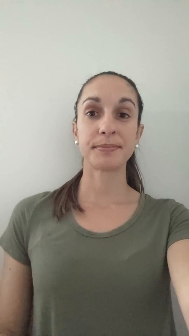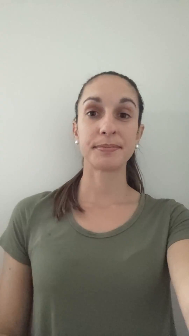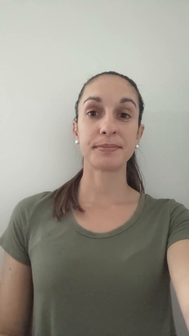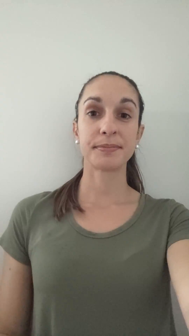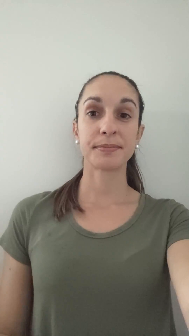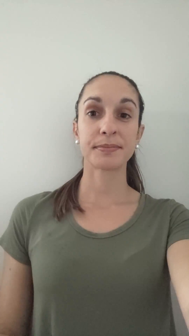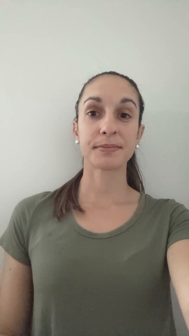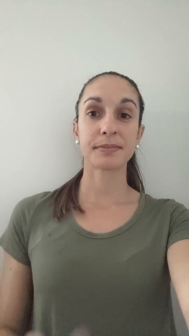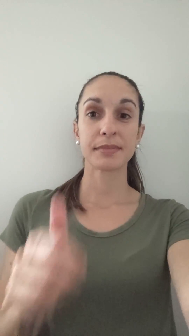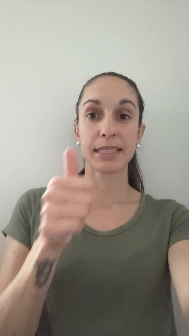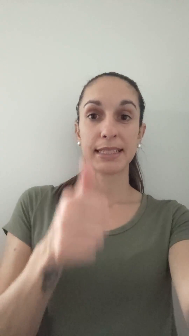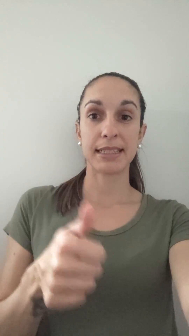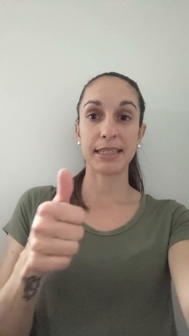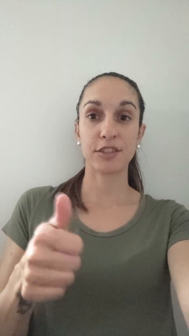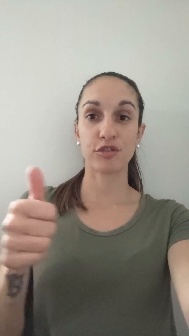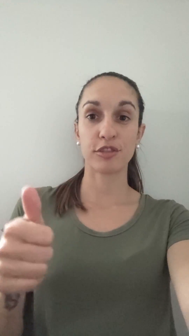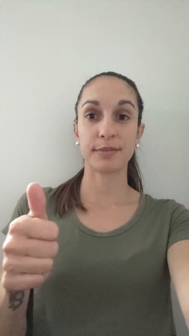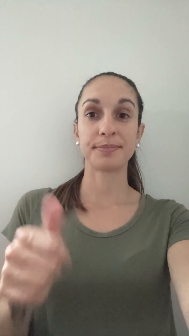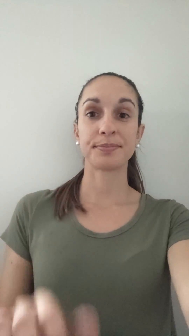each